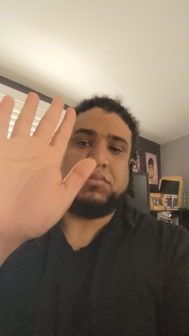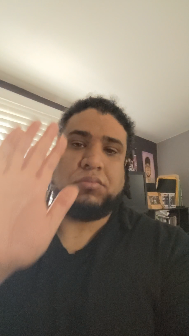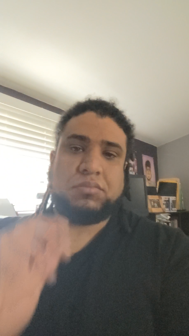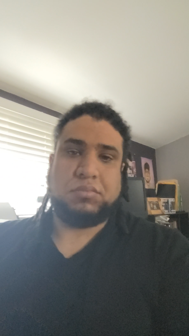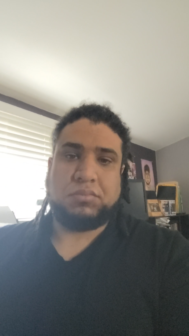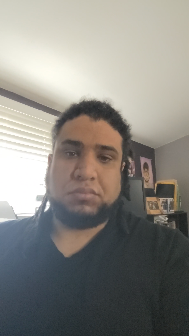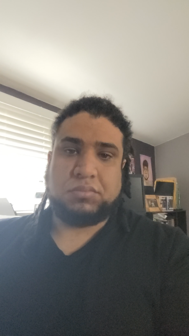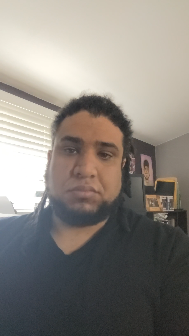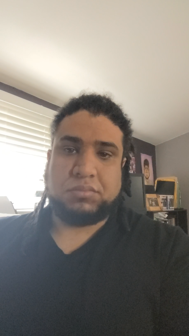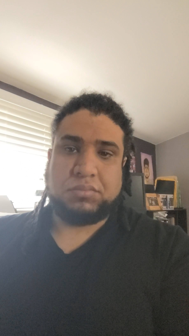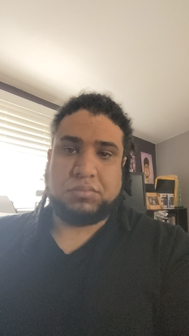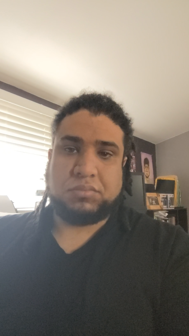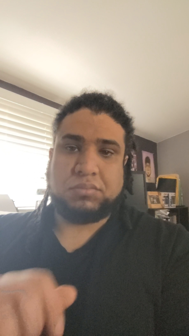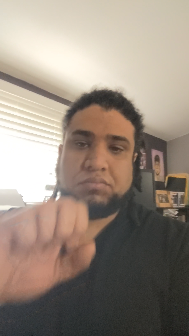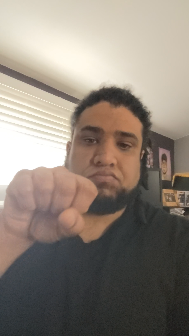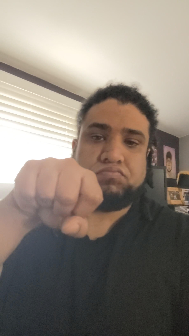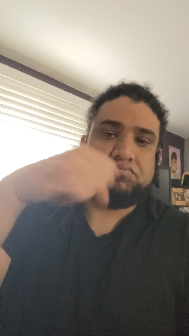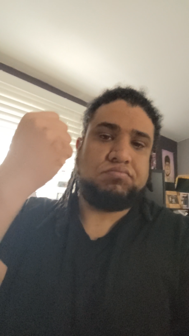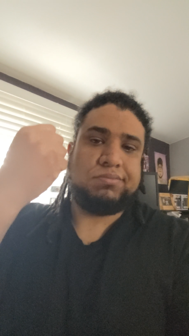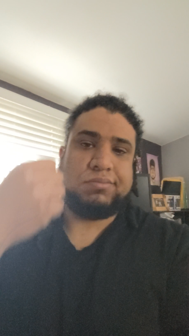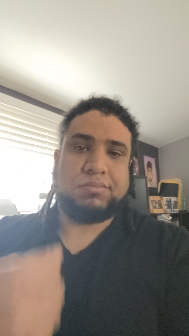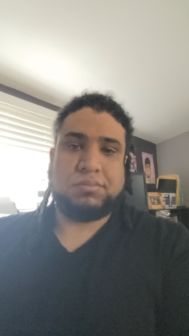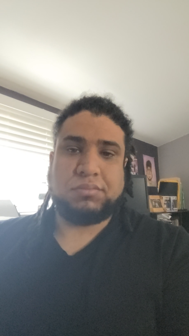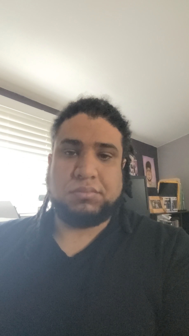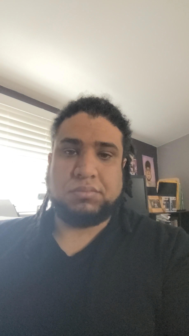broken